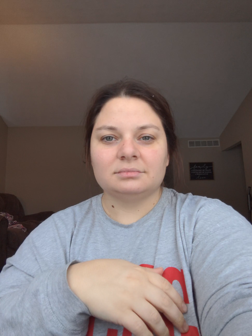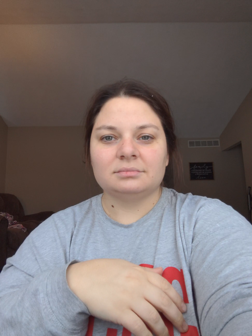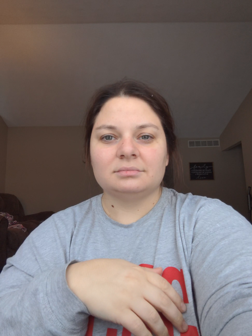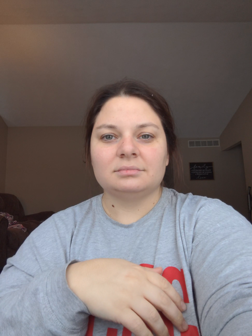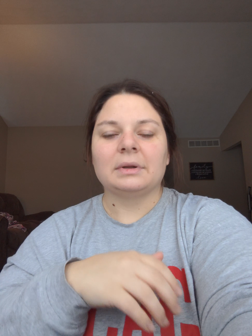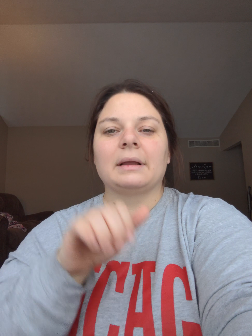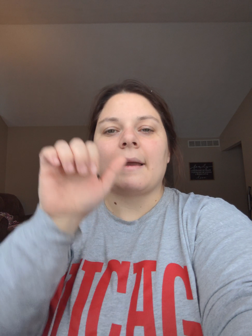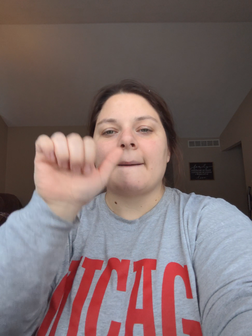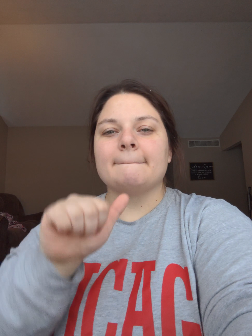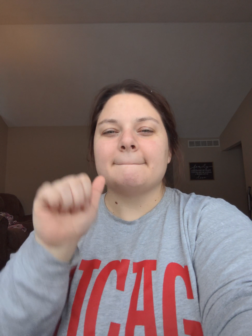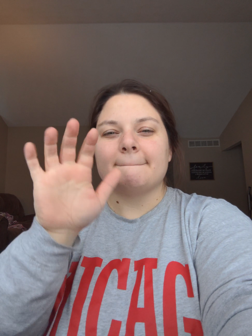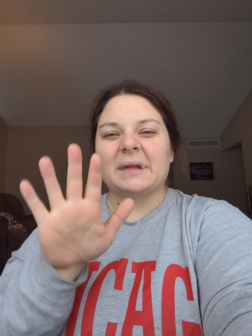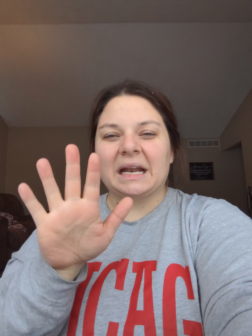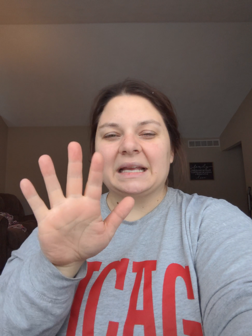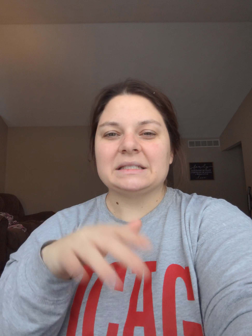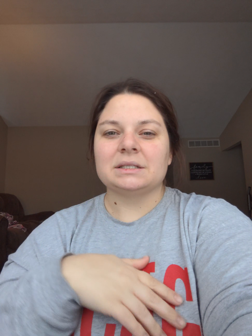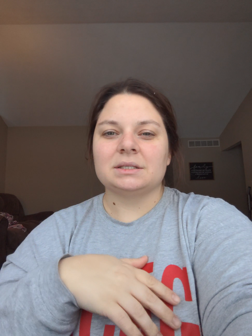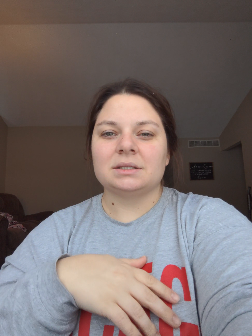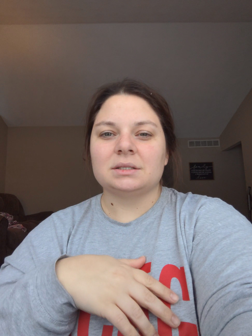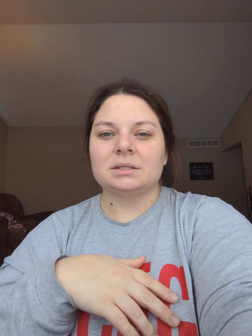mitten